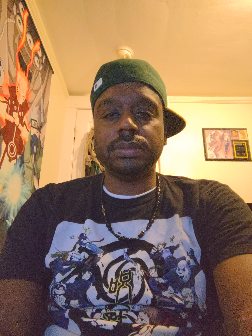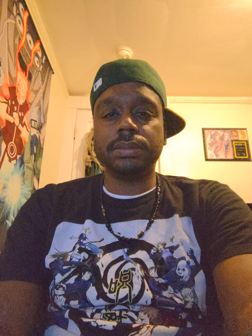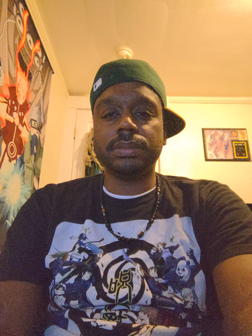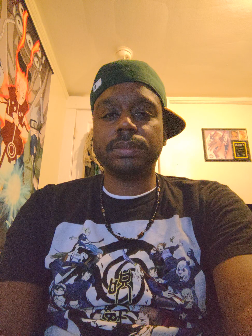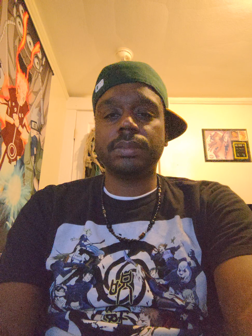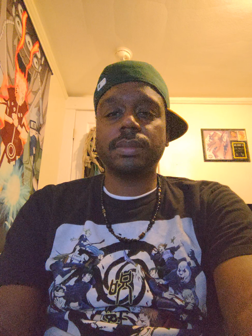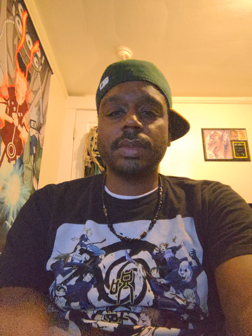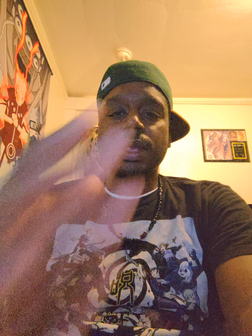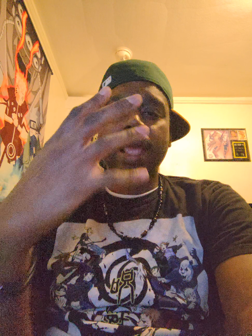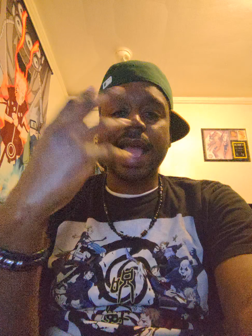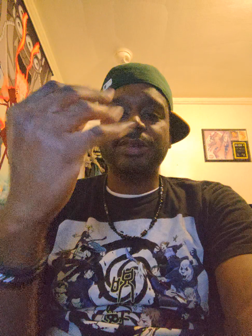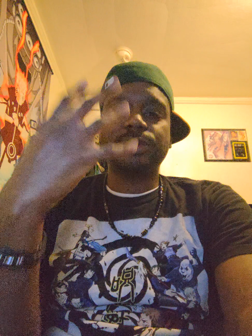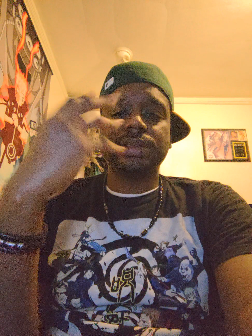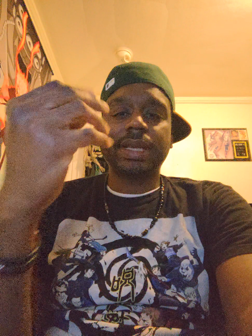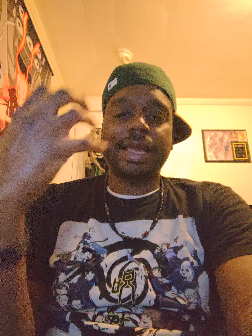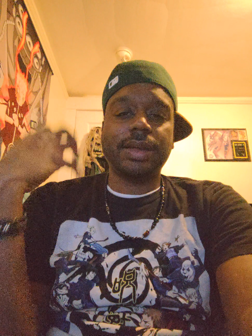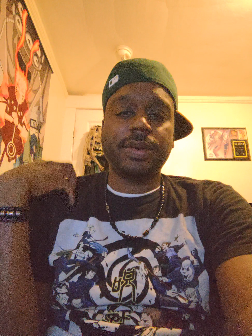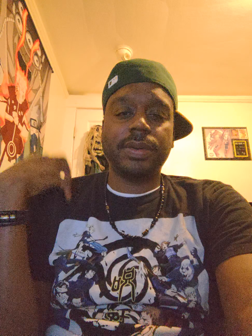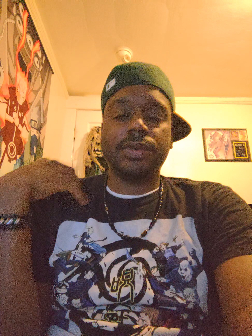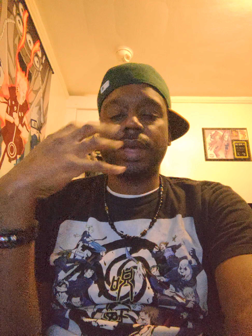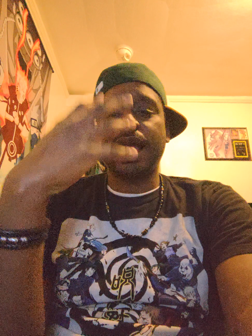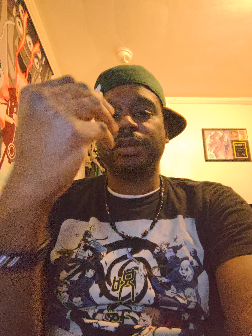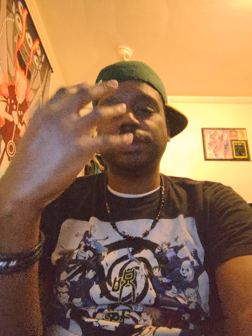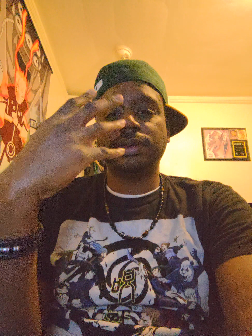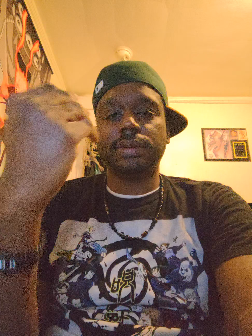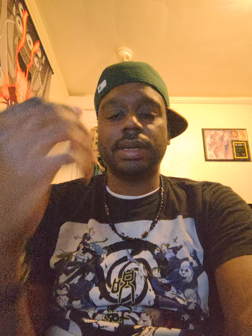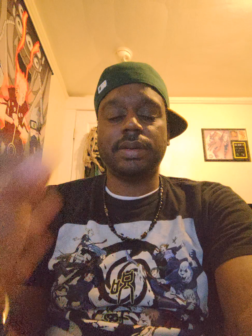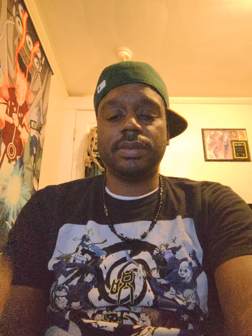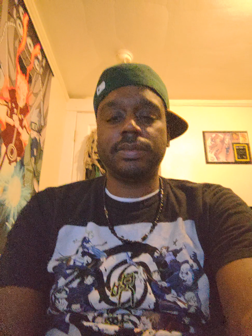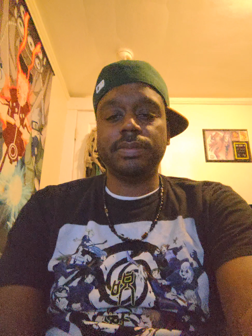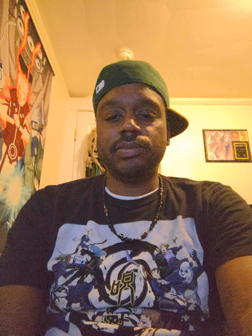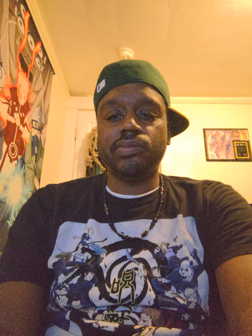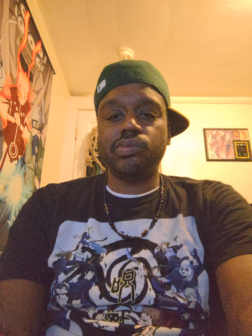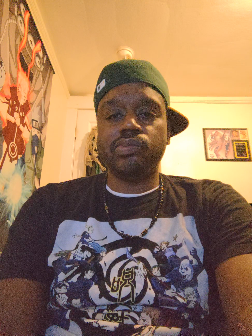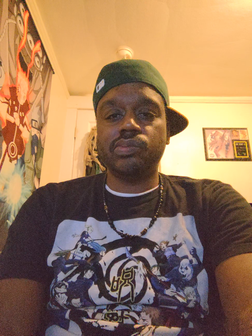outside